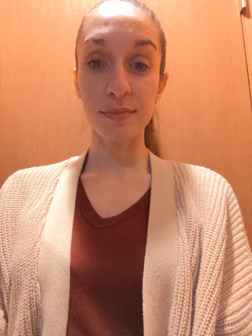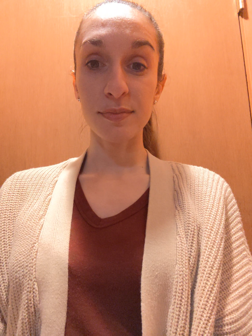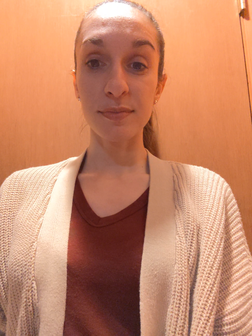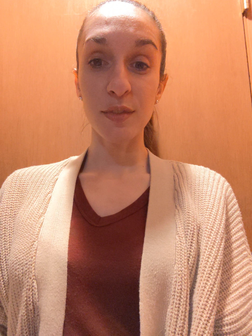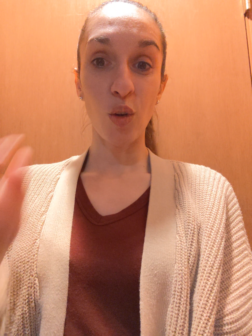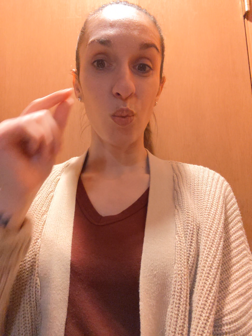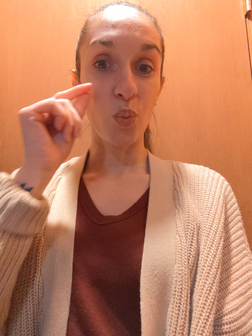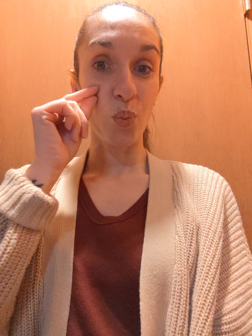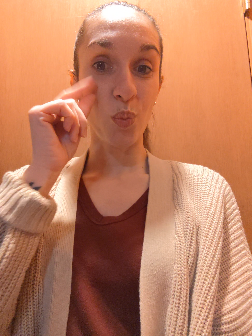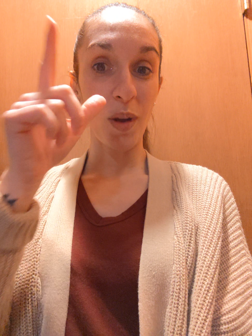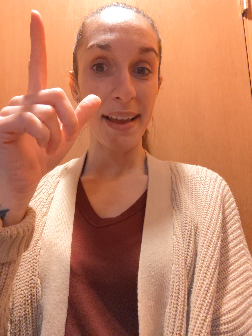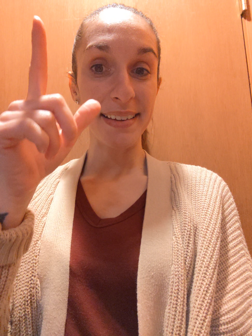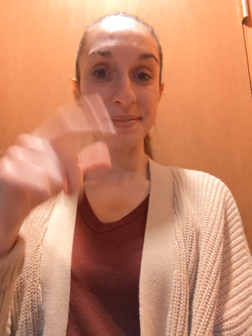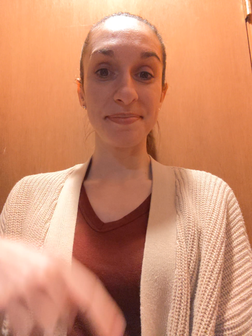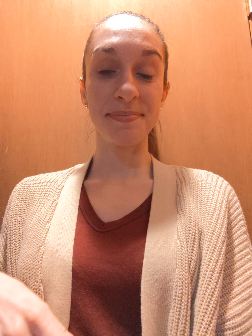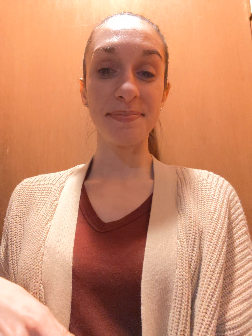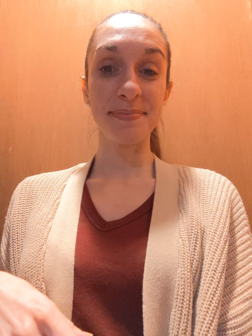wake